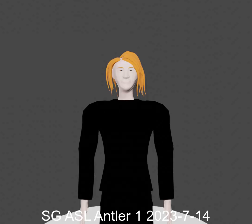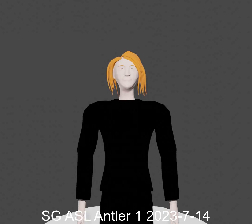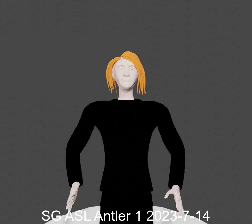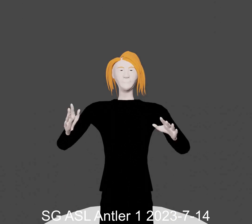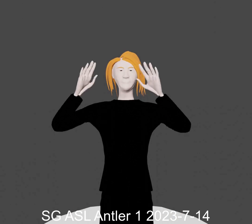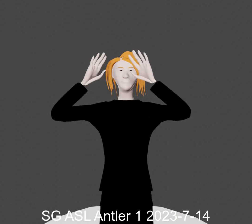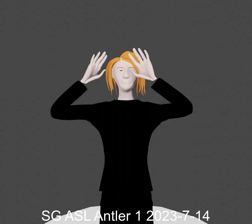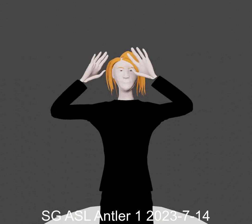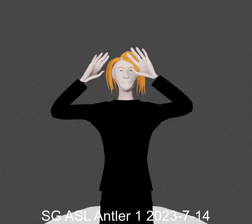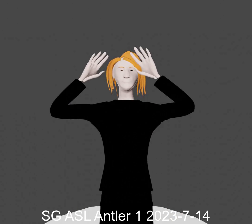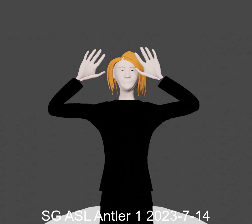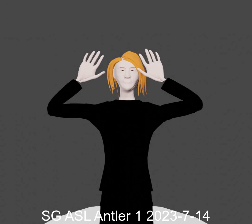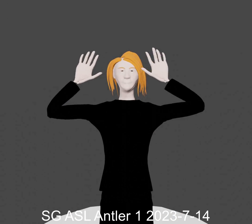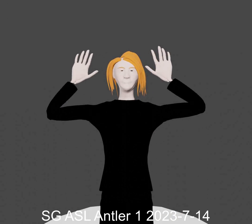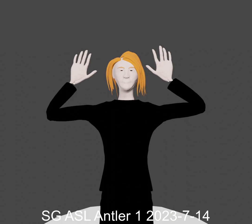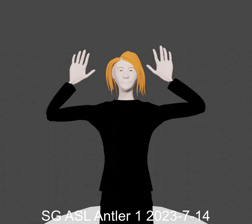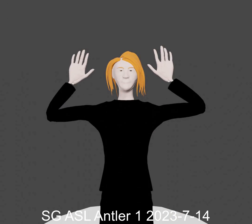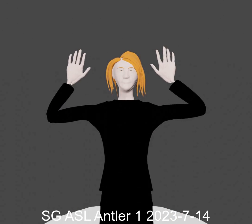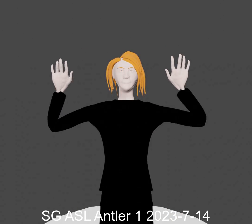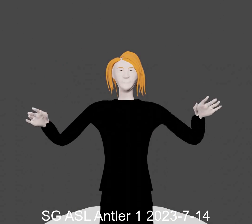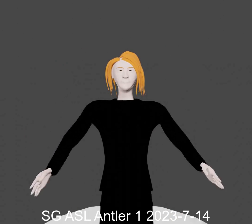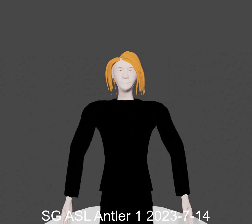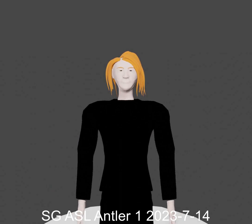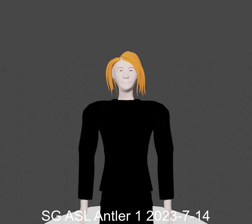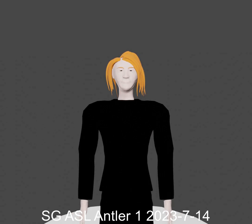Antler